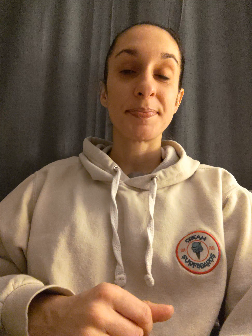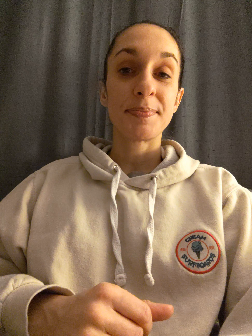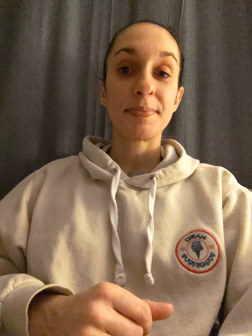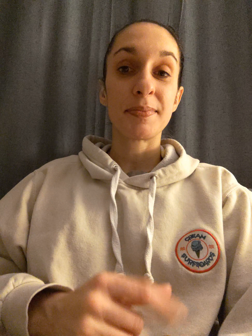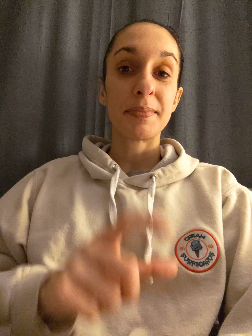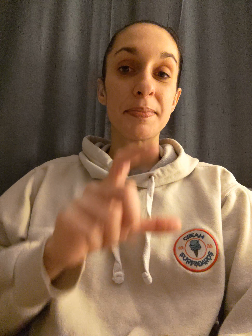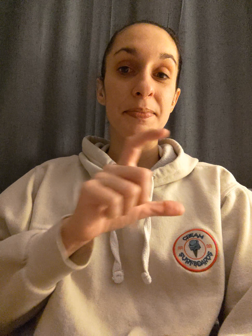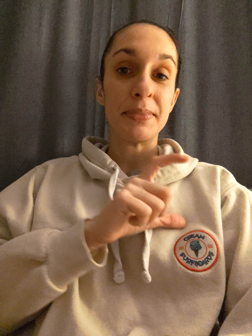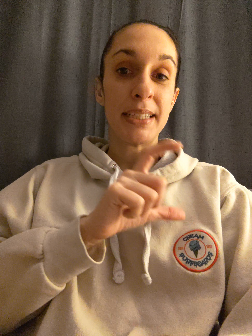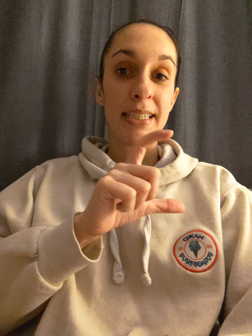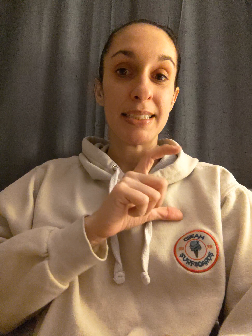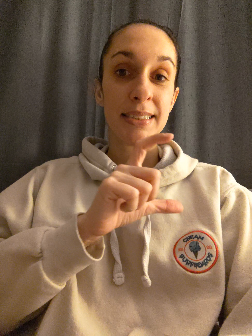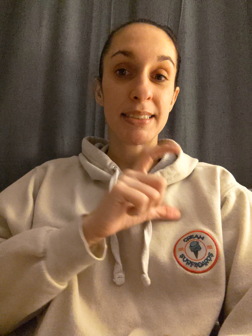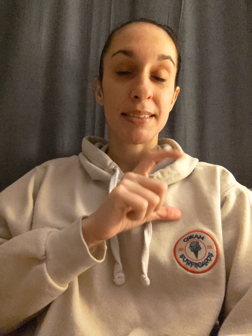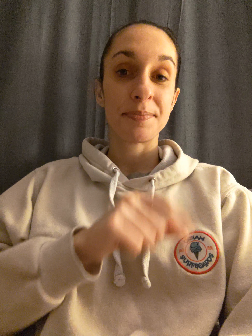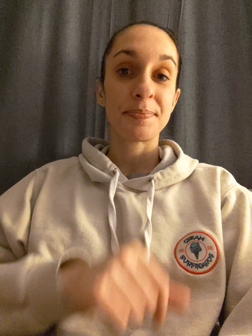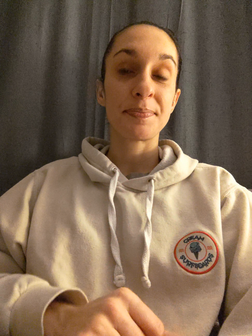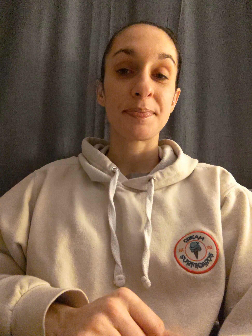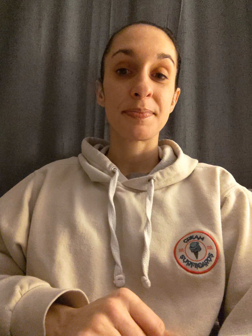police